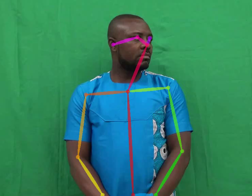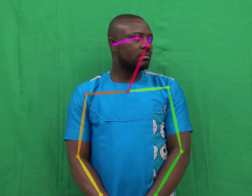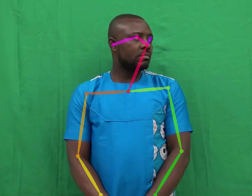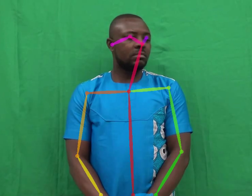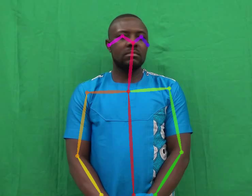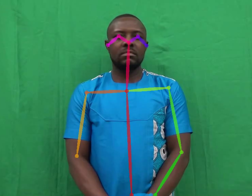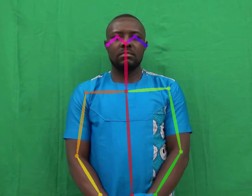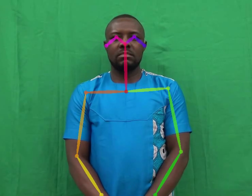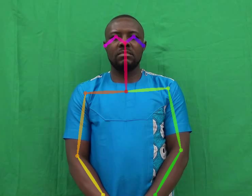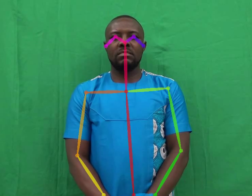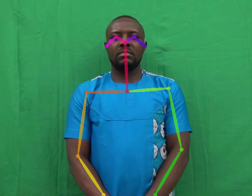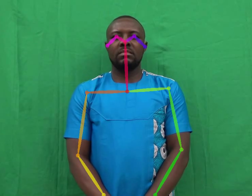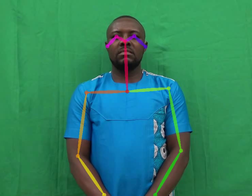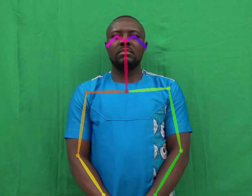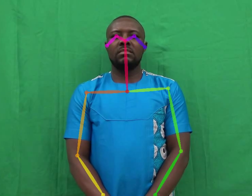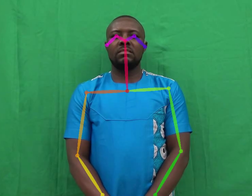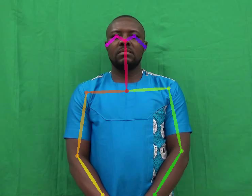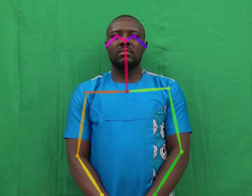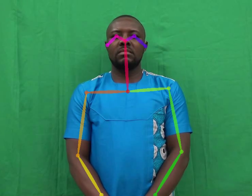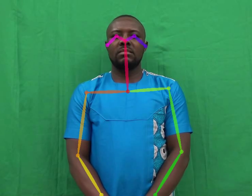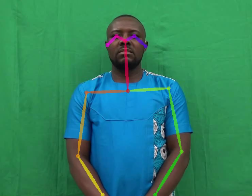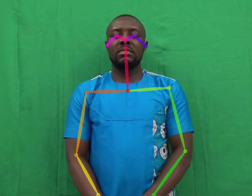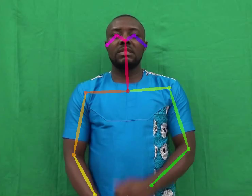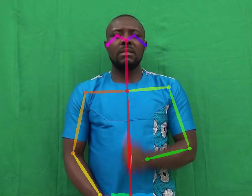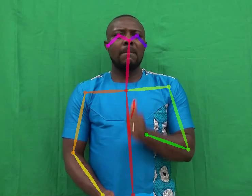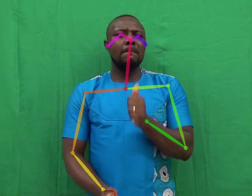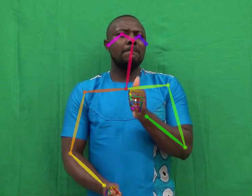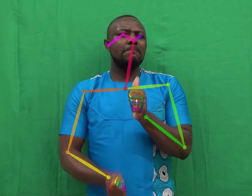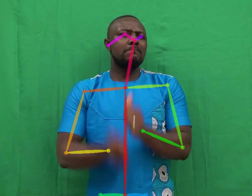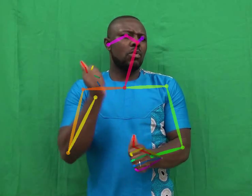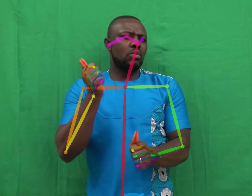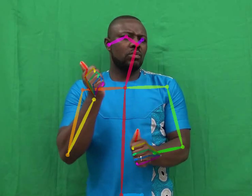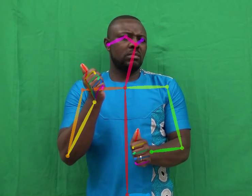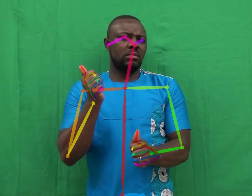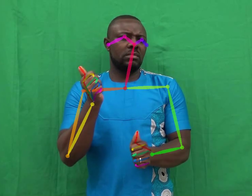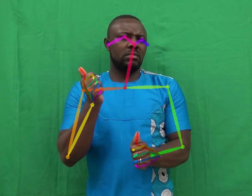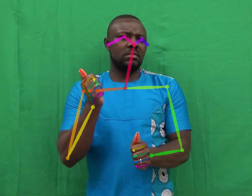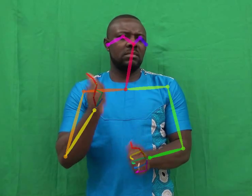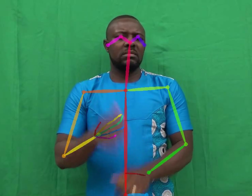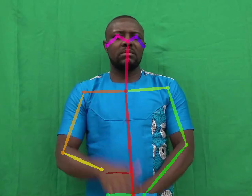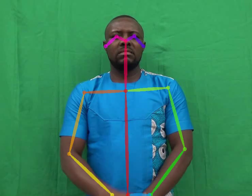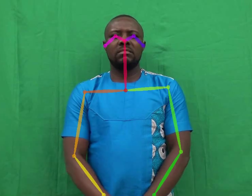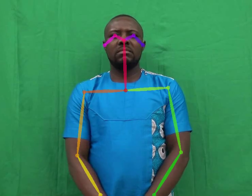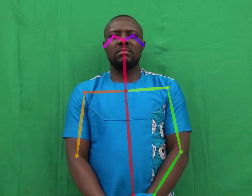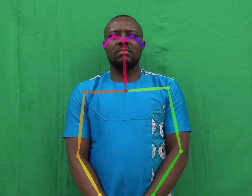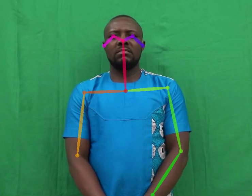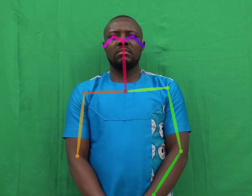most